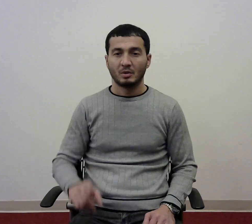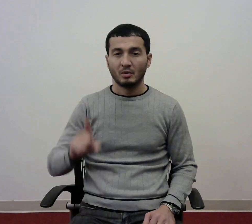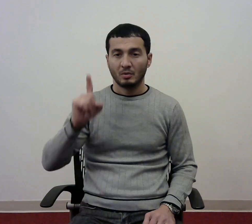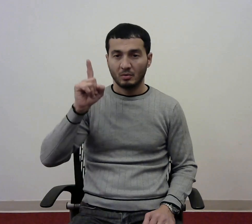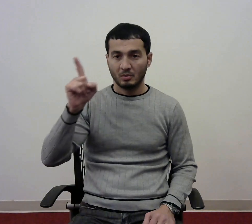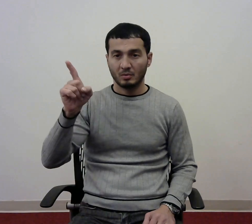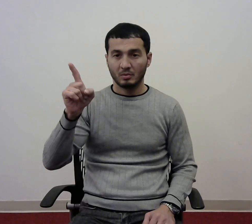onun